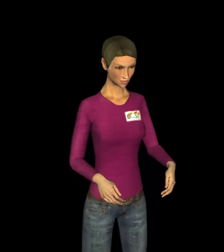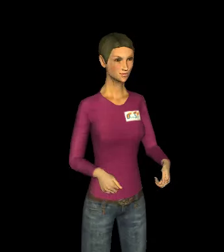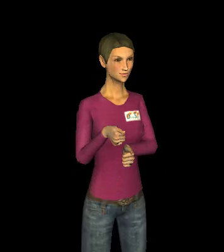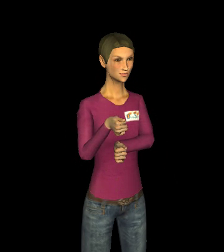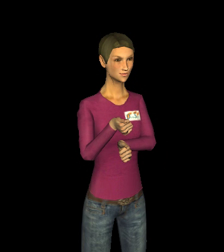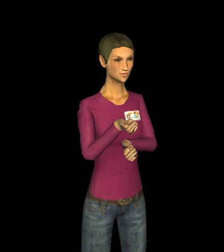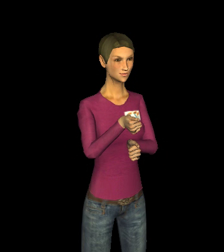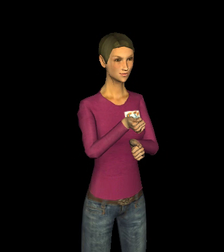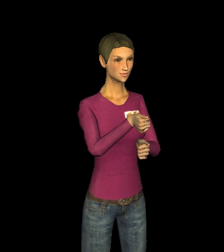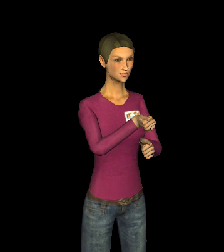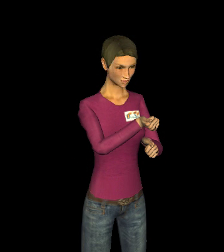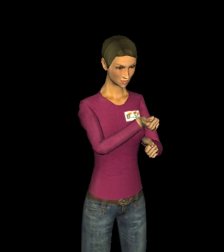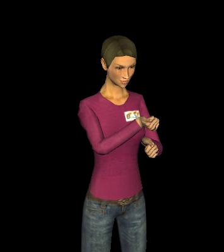يمسح